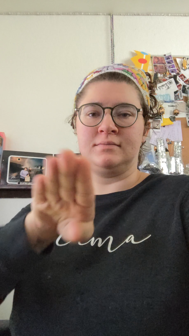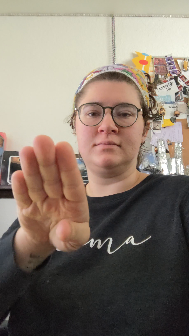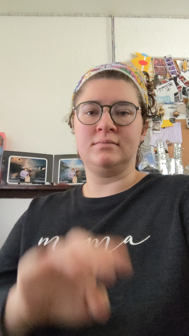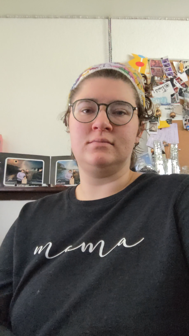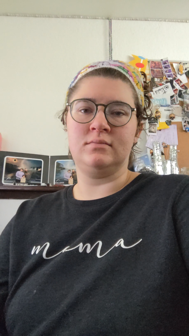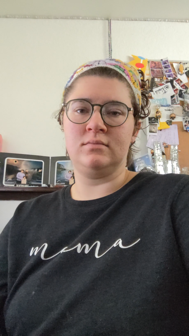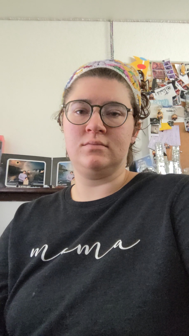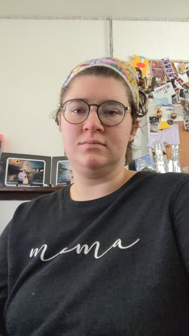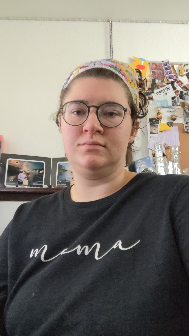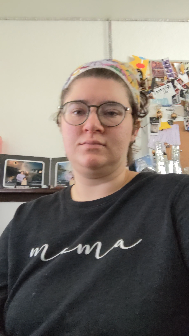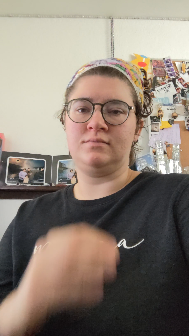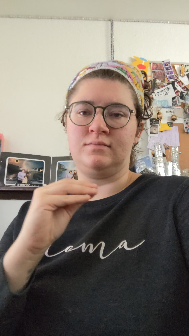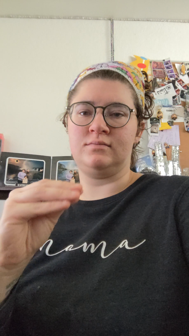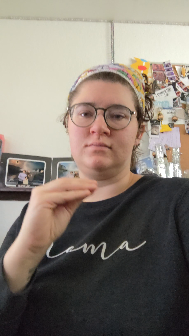fix